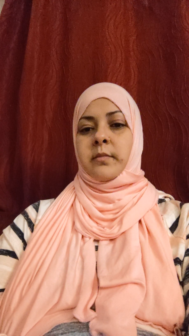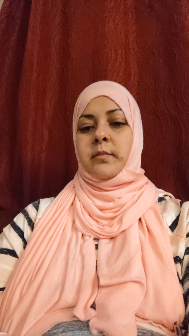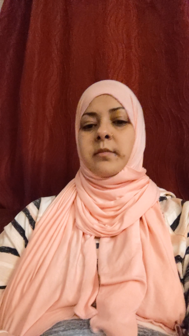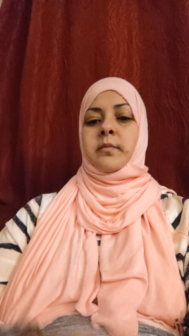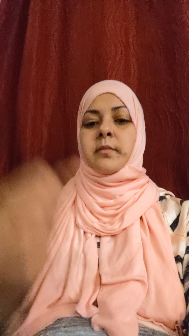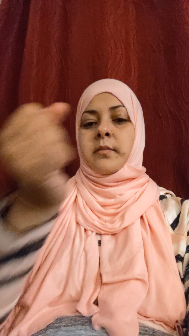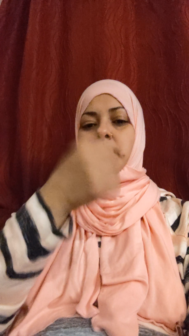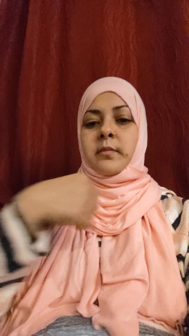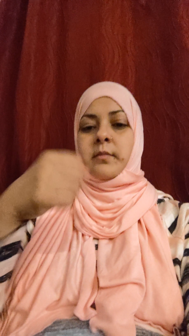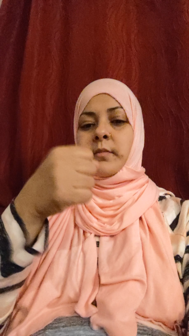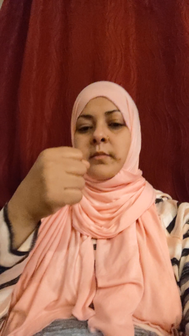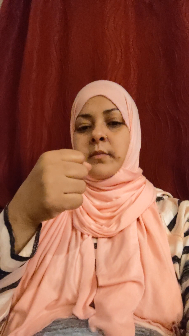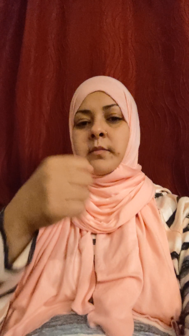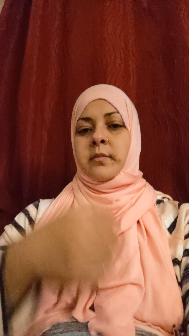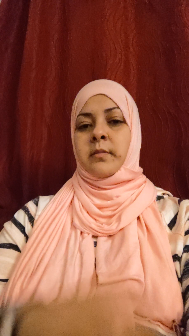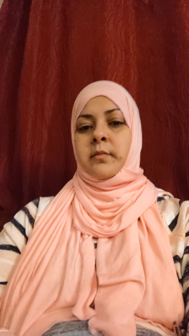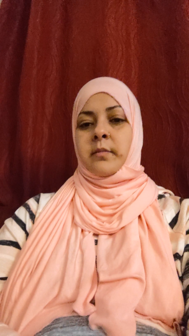coffee